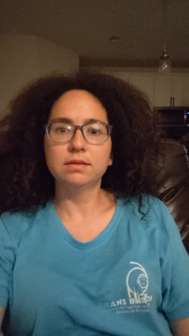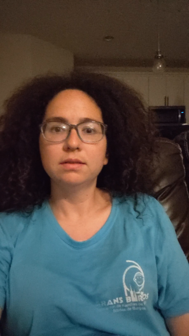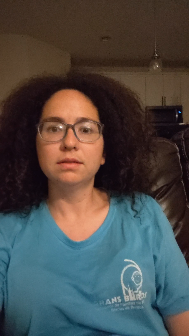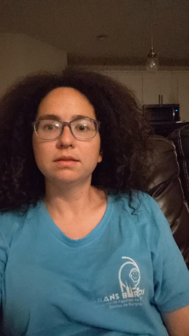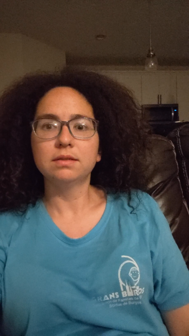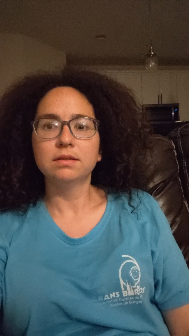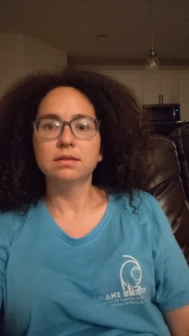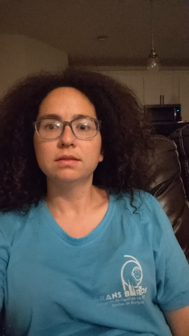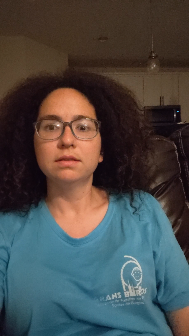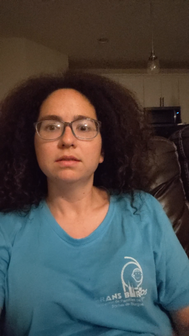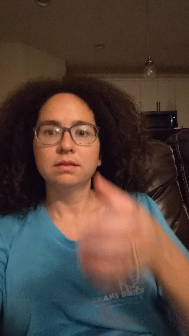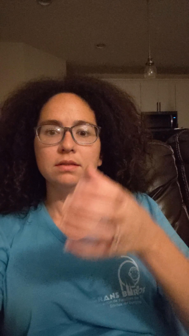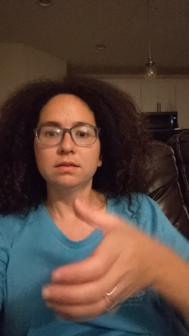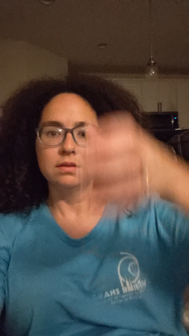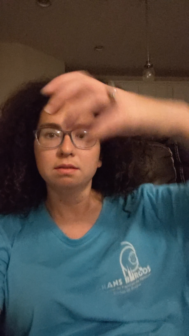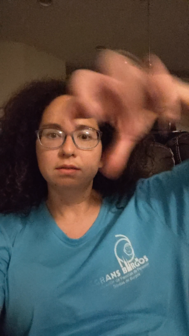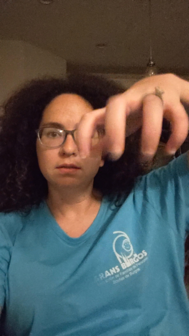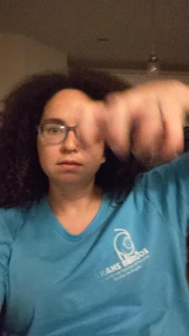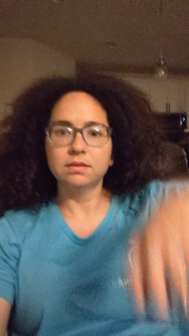jar